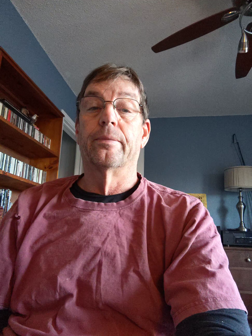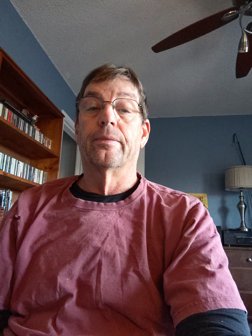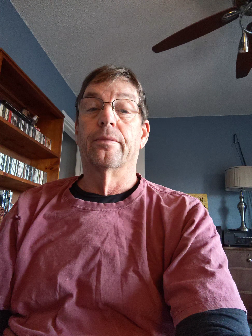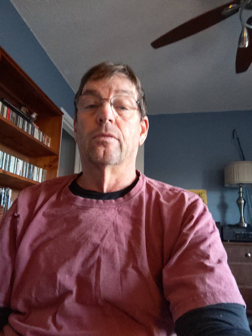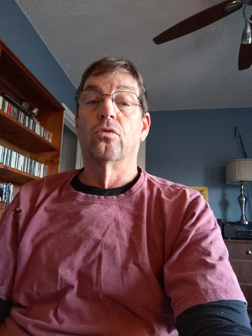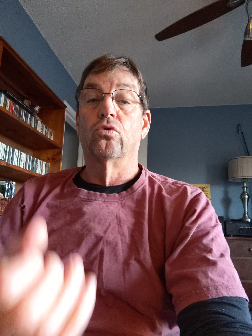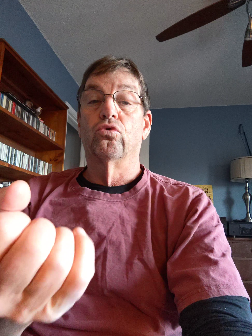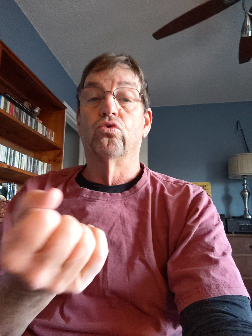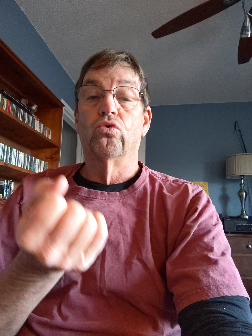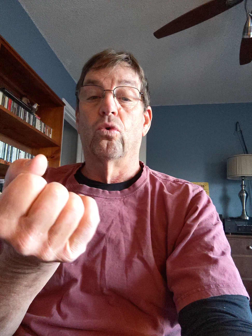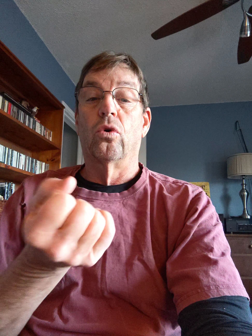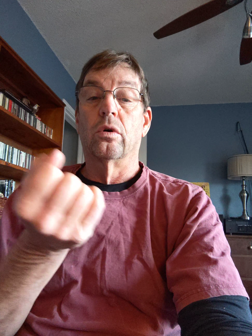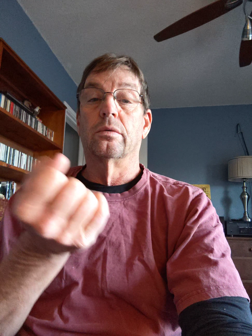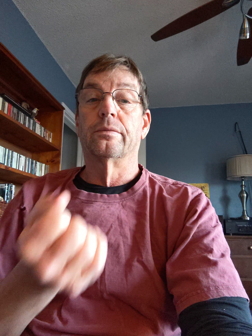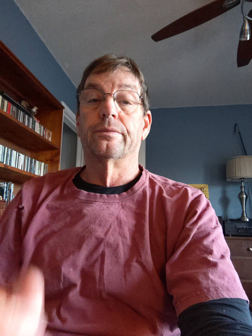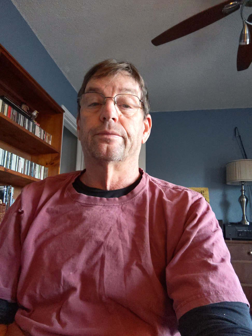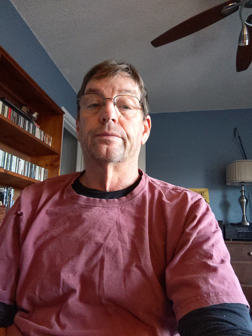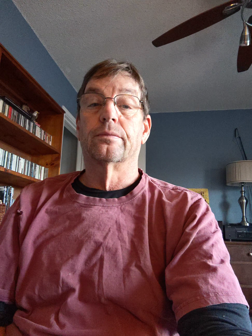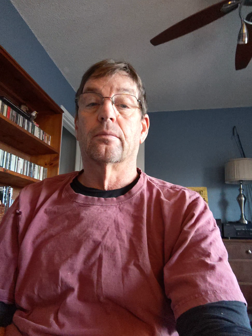drawer